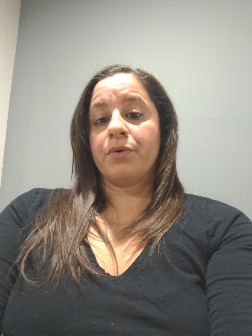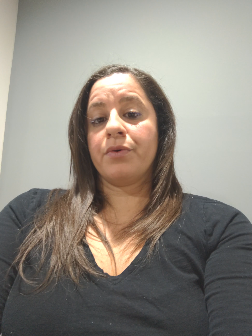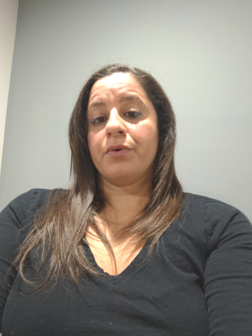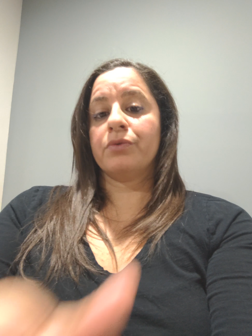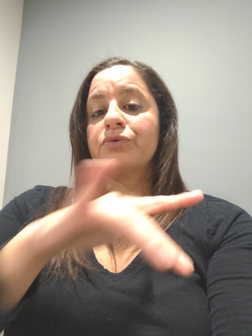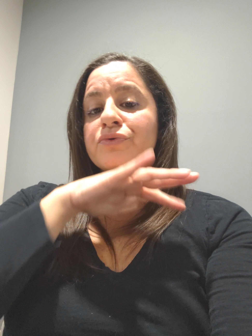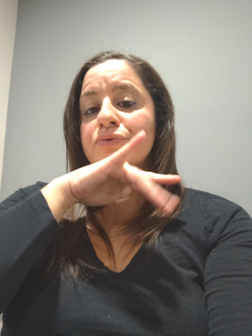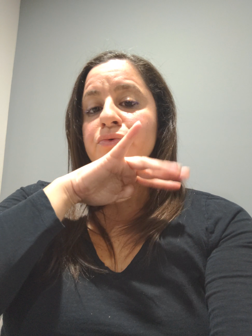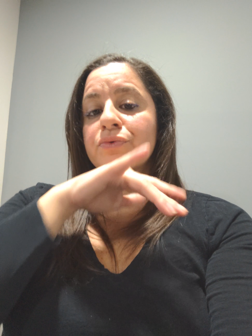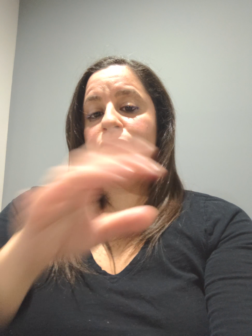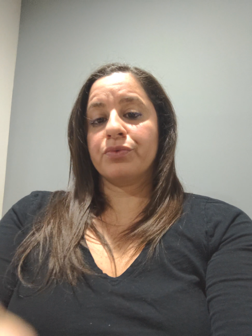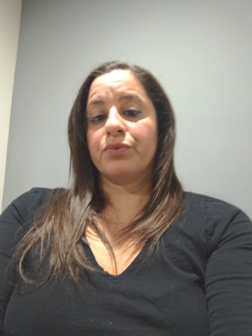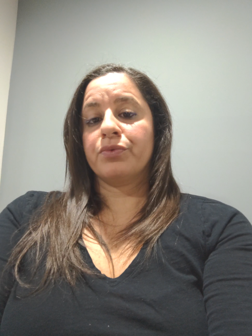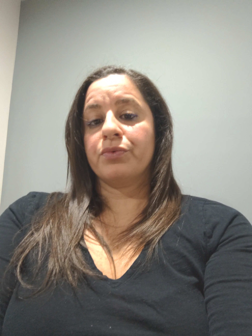dirty